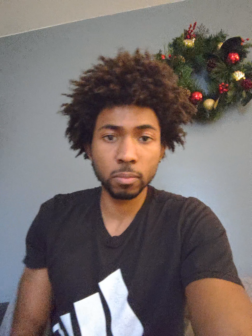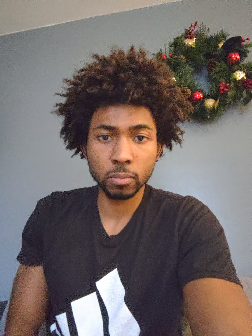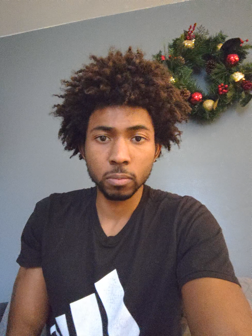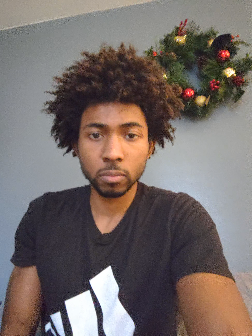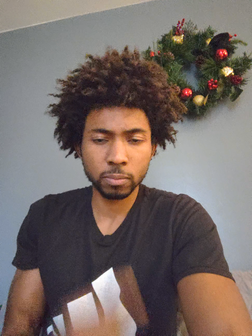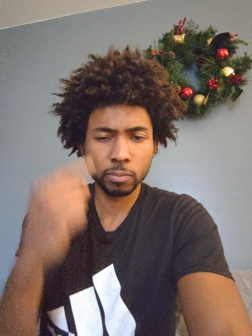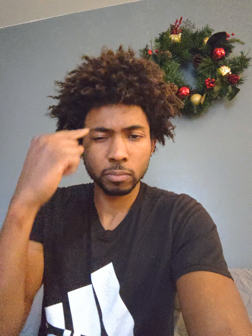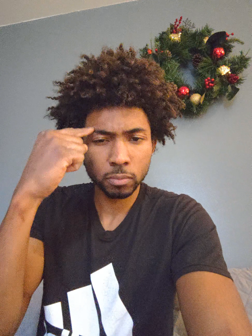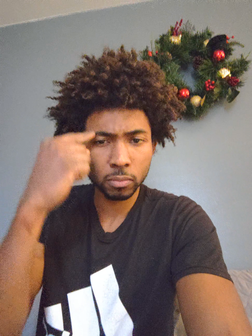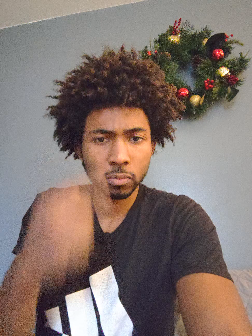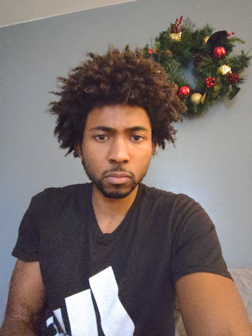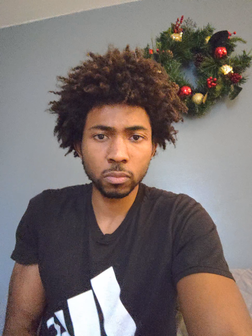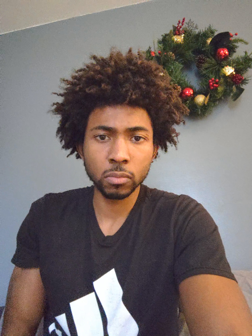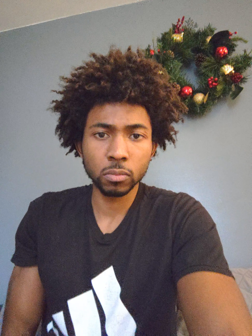think